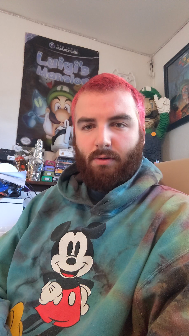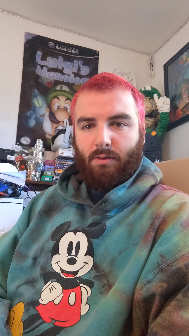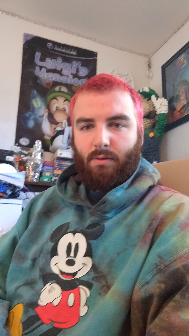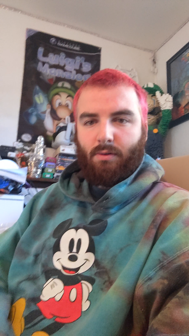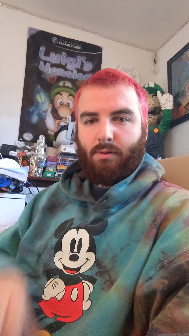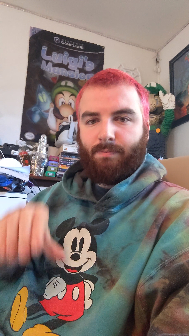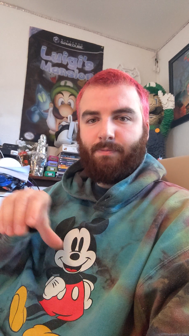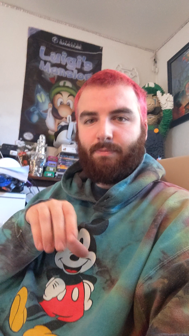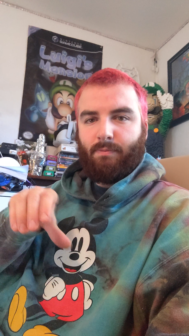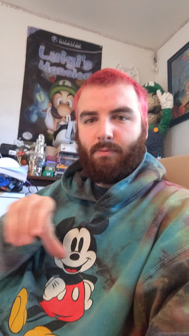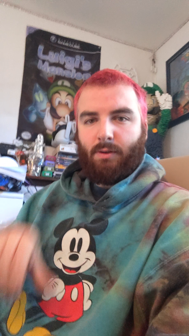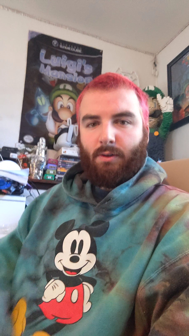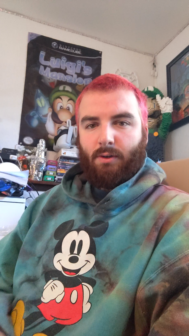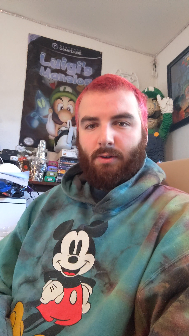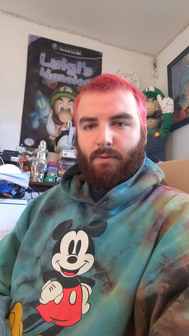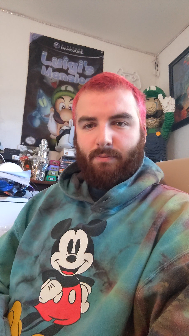does